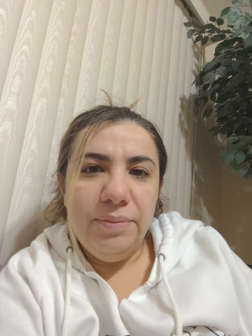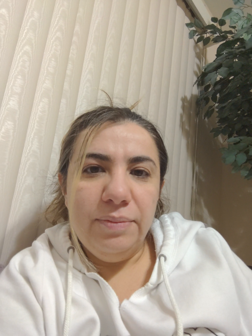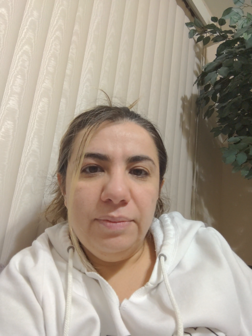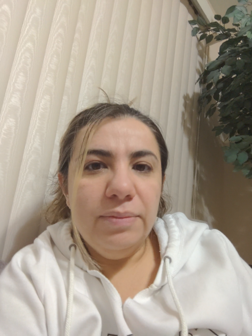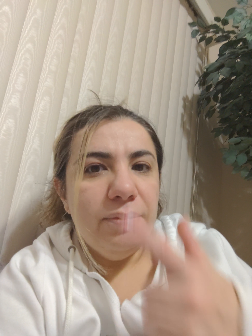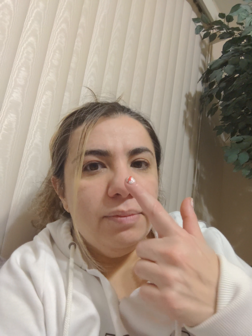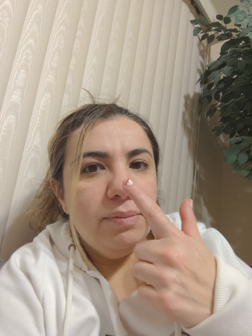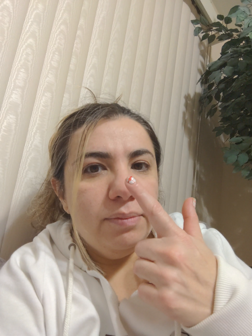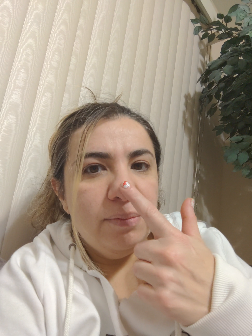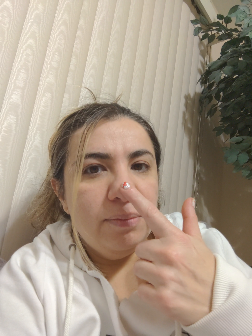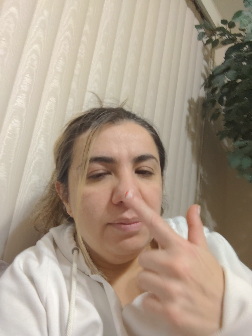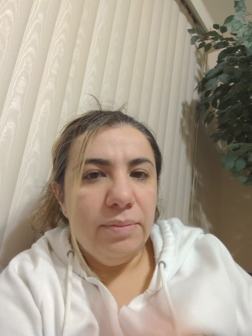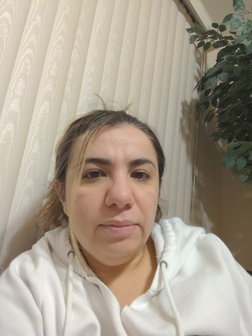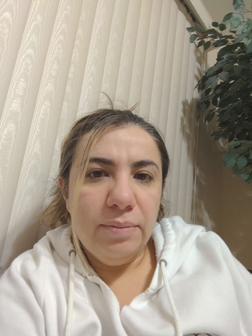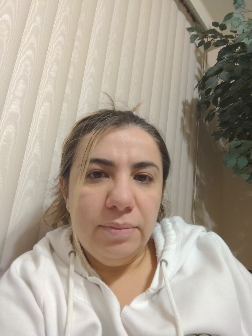noisy